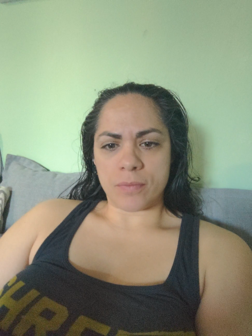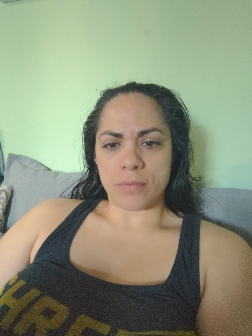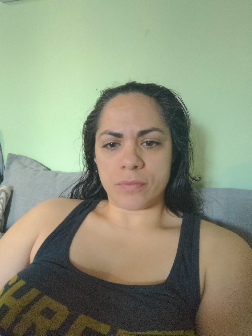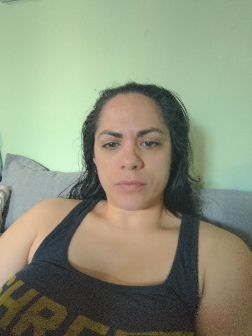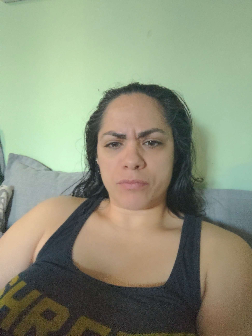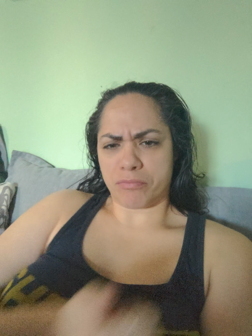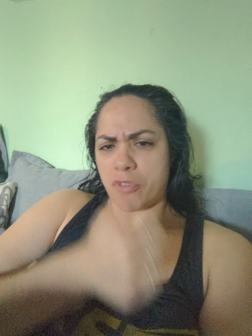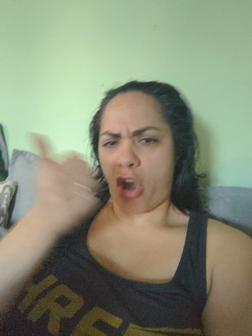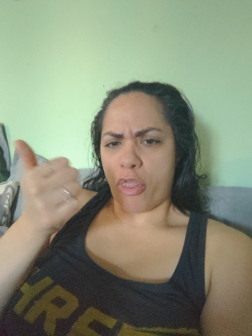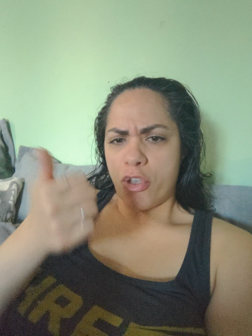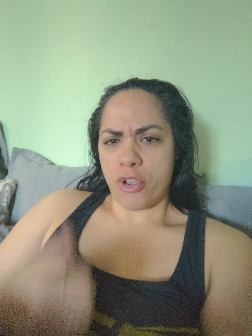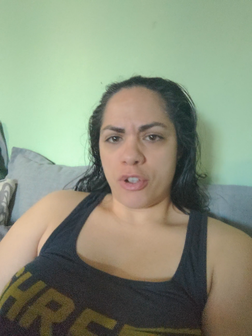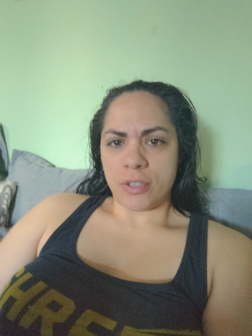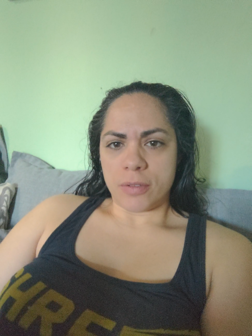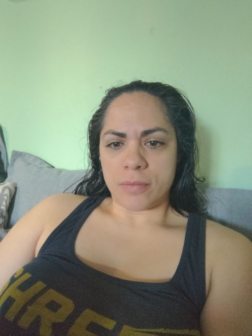another